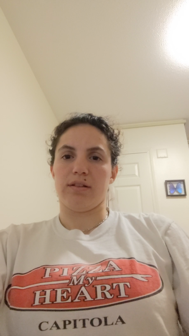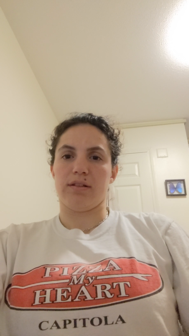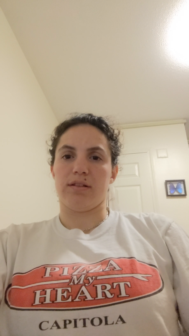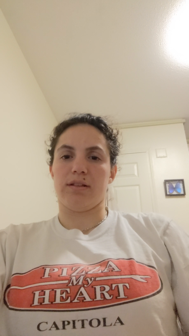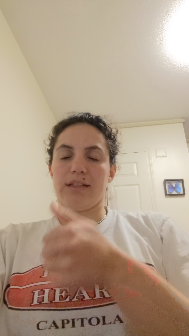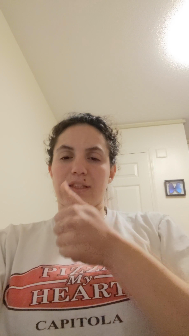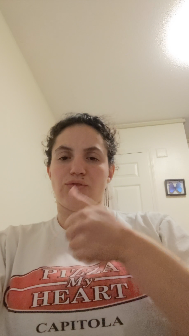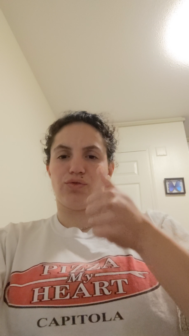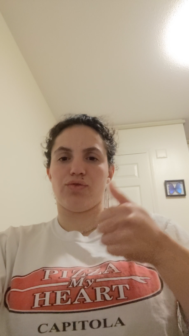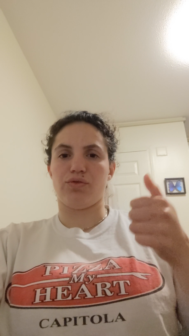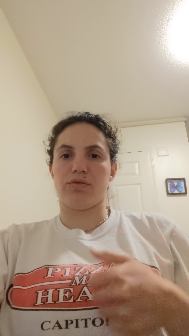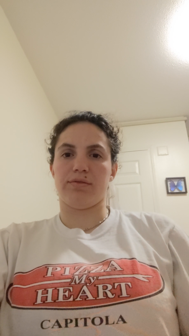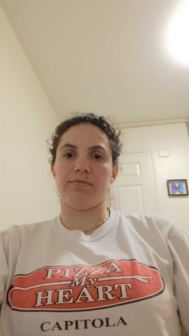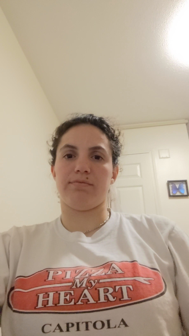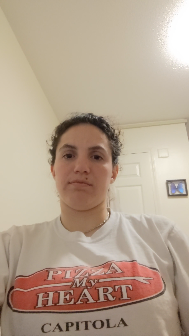each